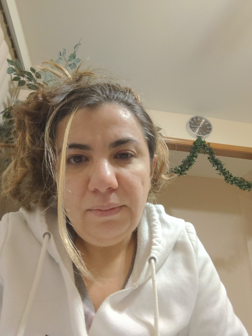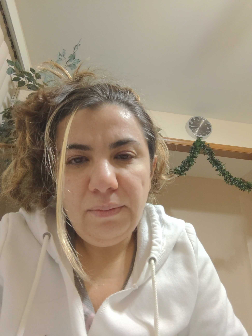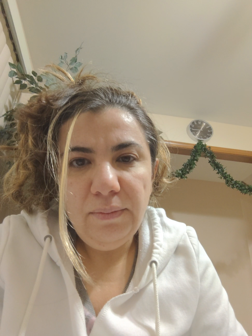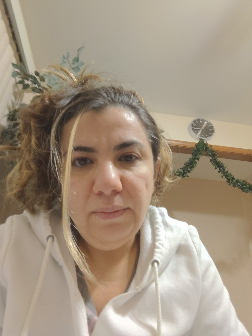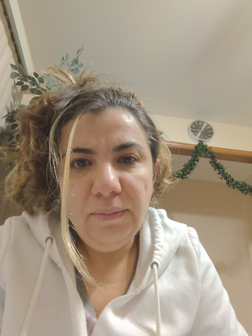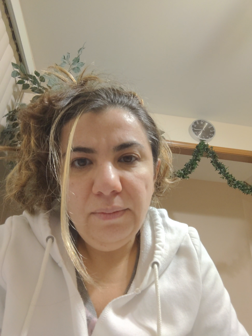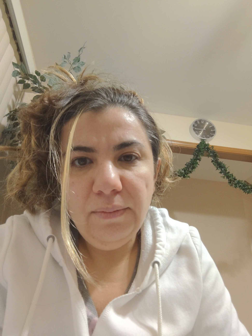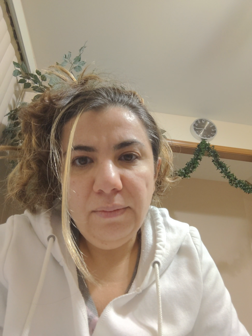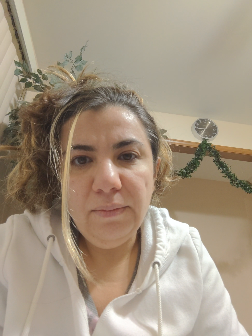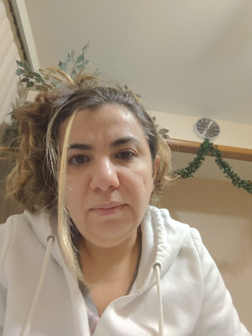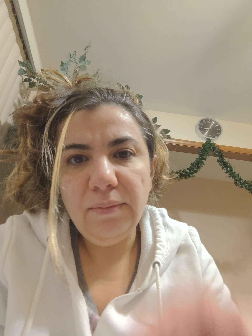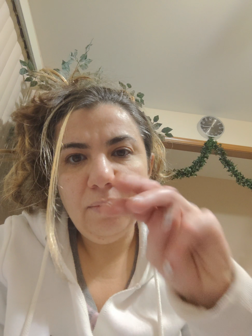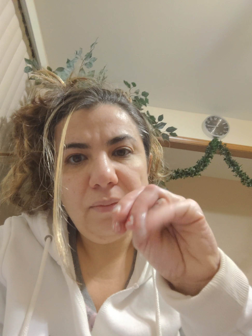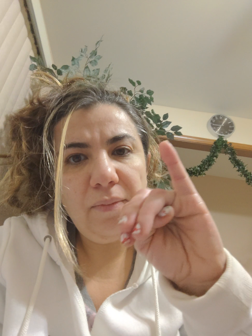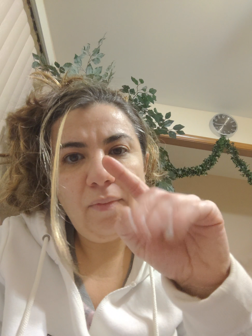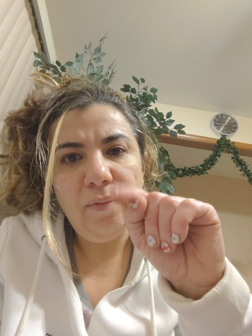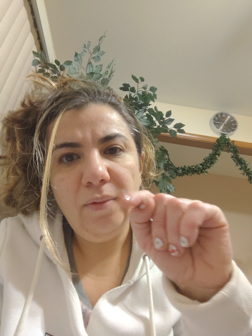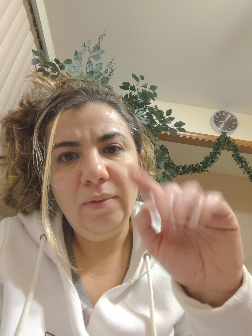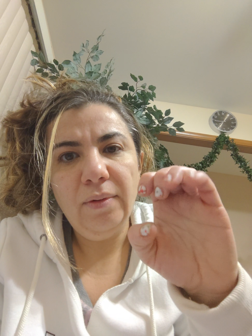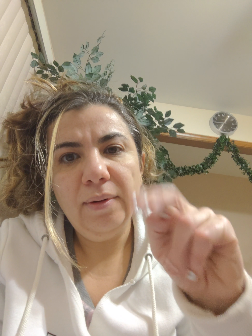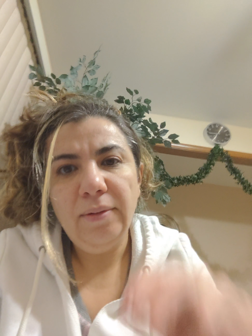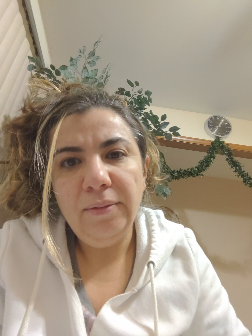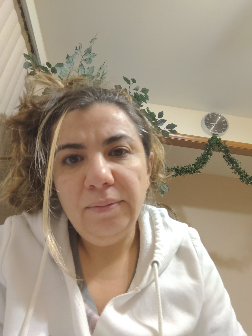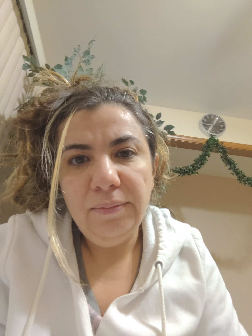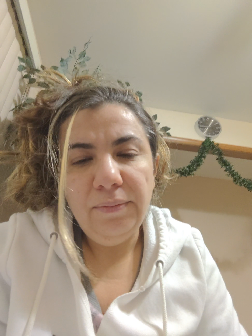mitten